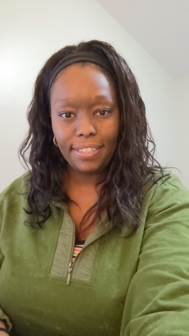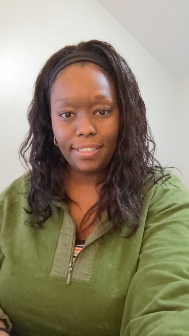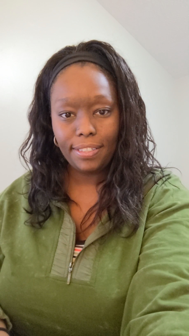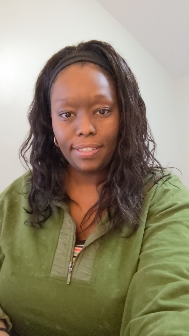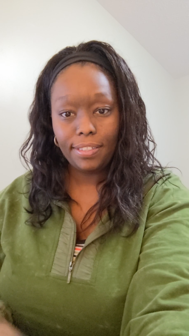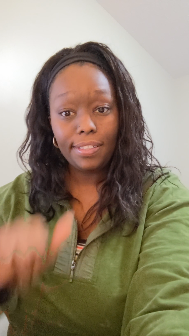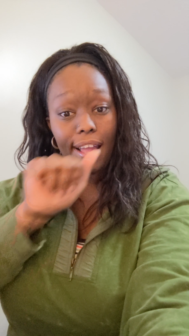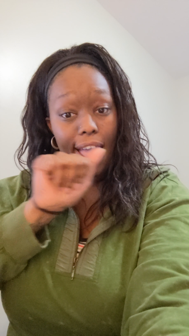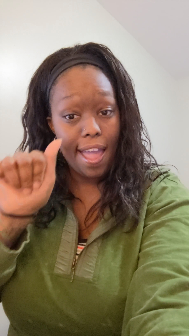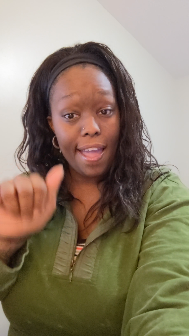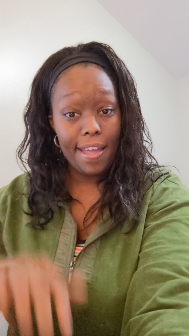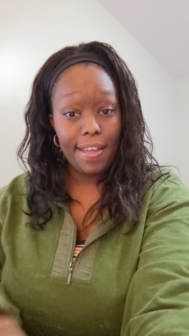a